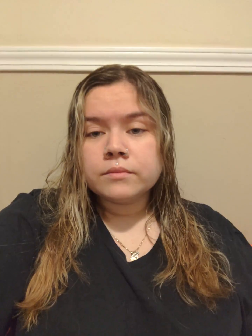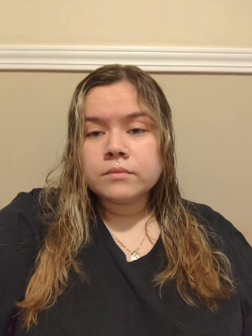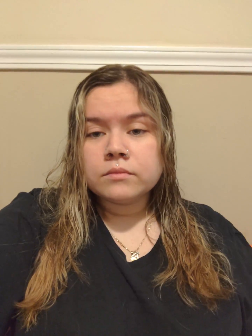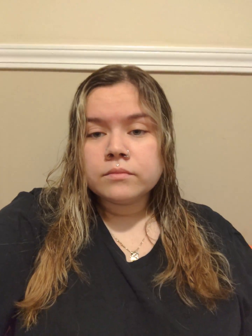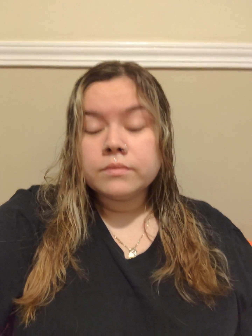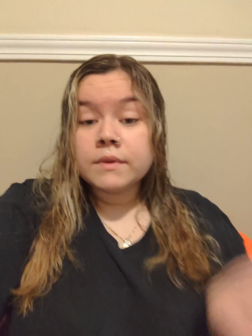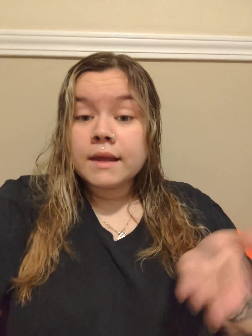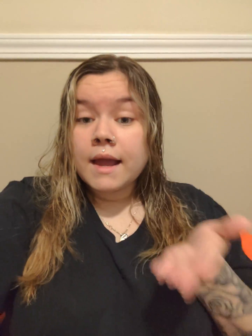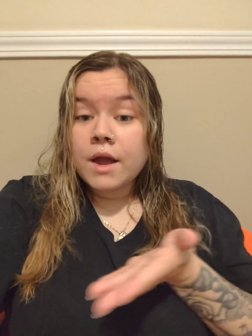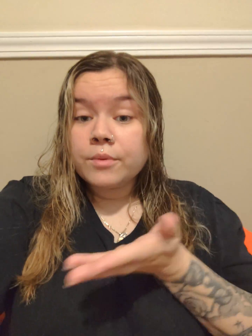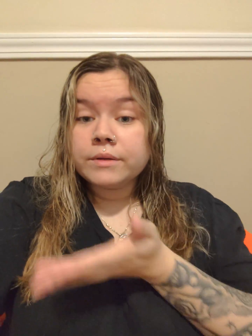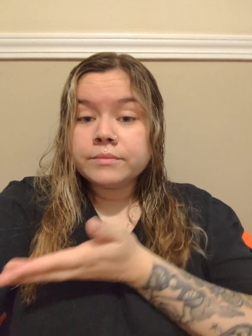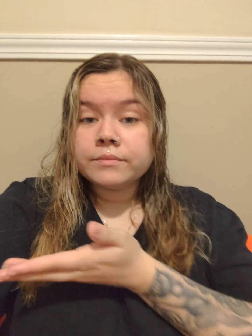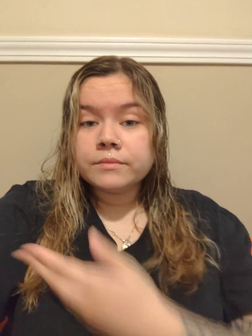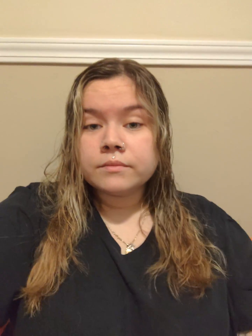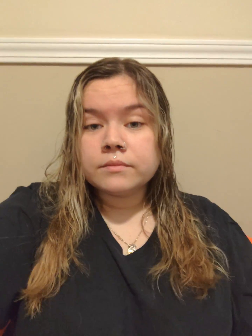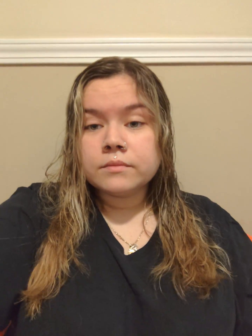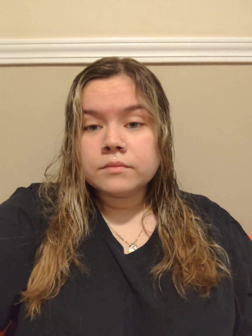carry